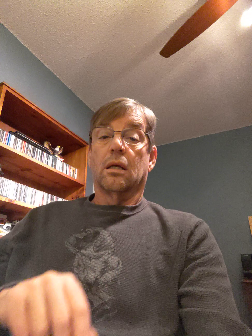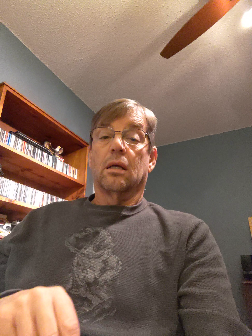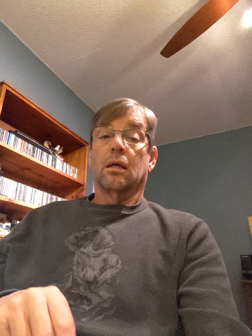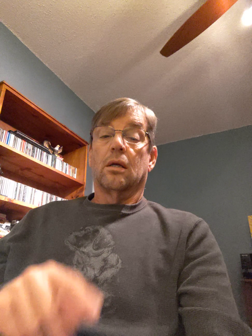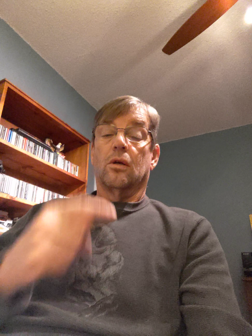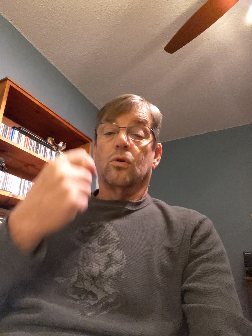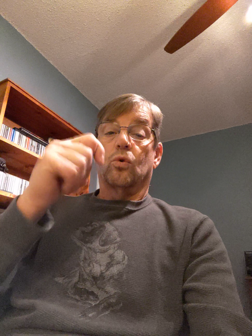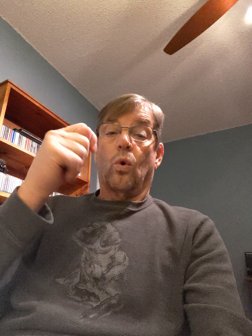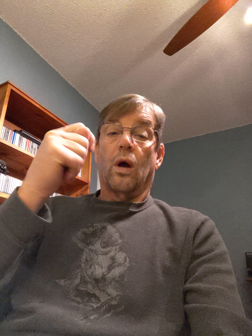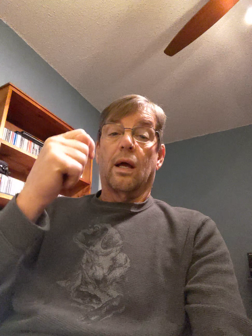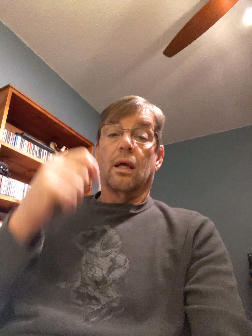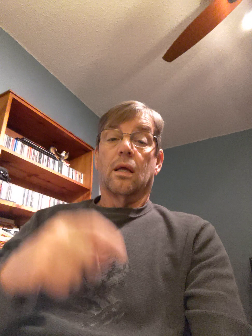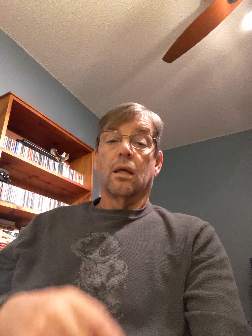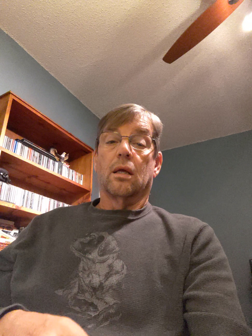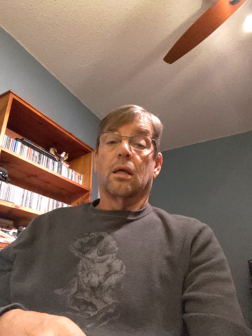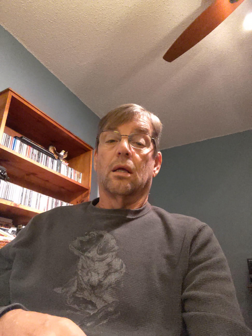toy